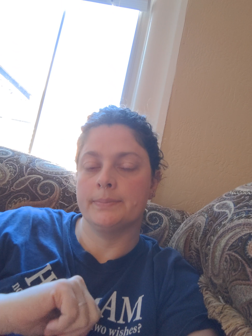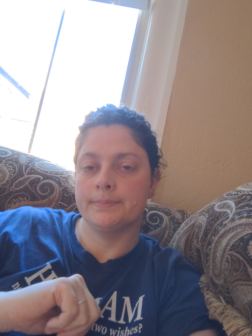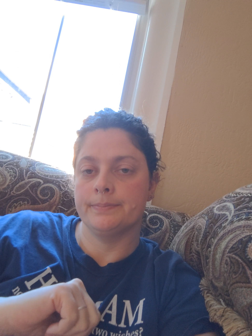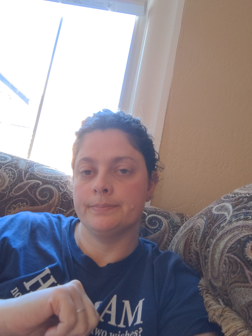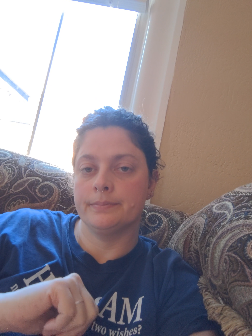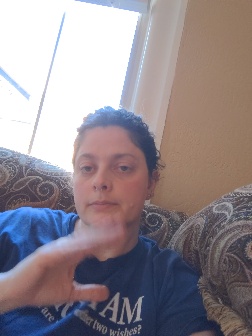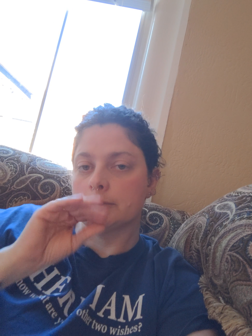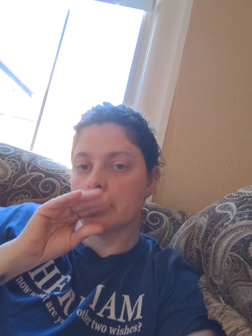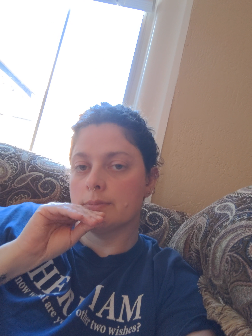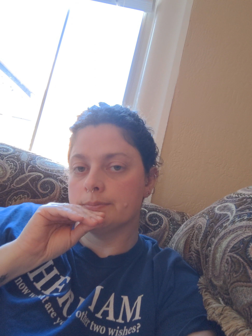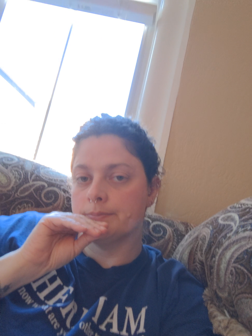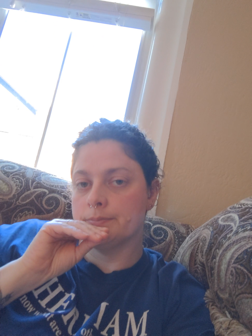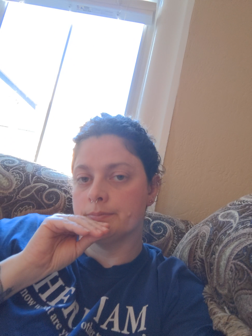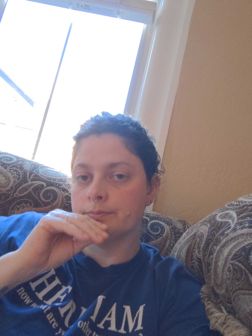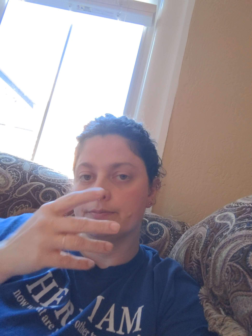duck